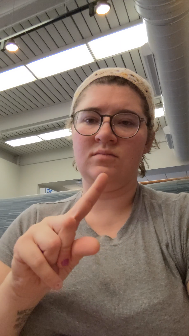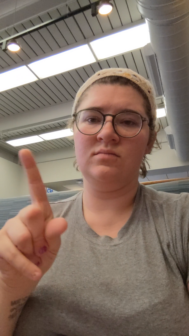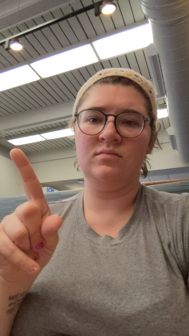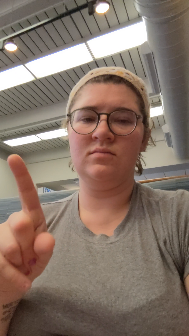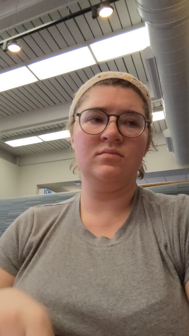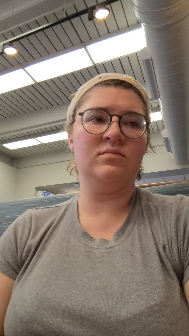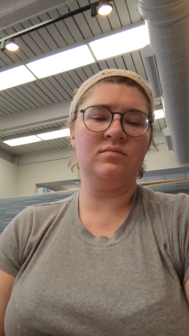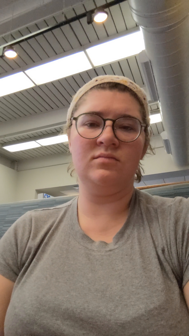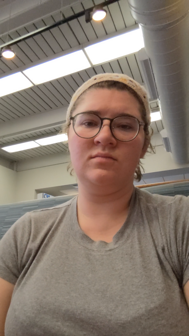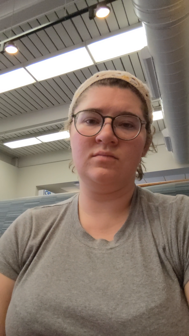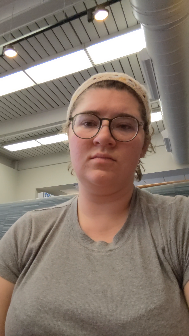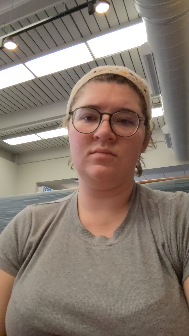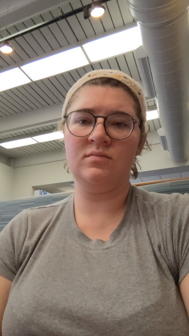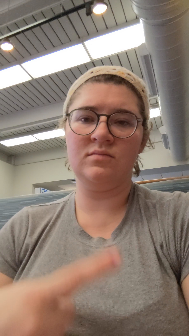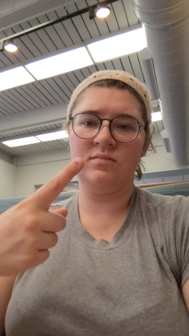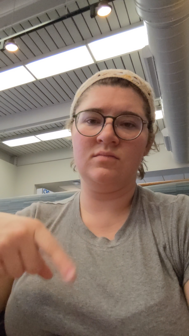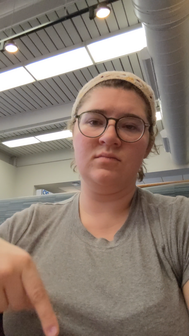cut